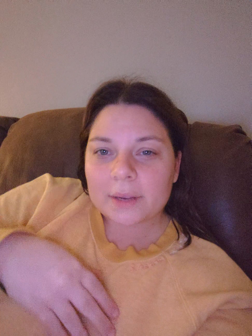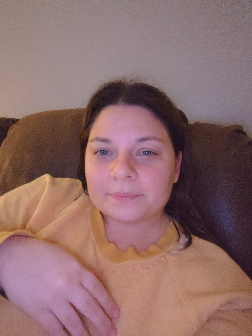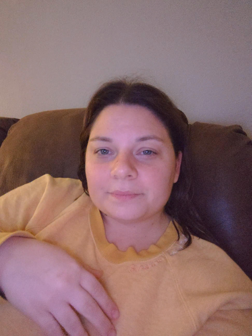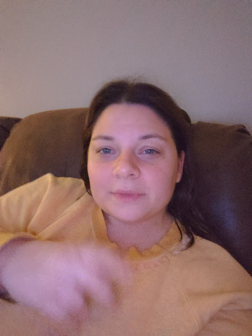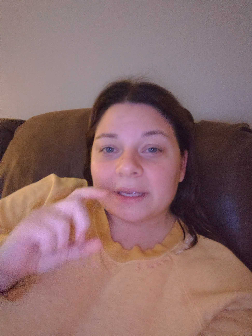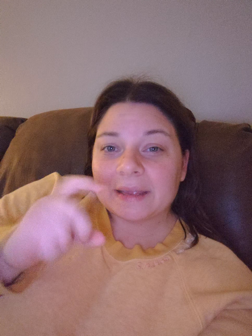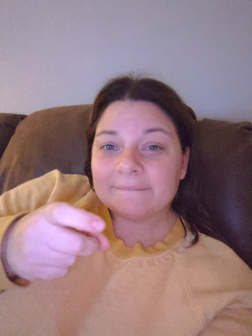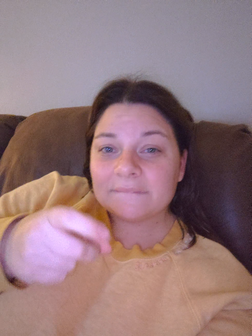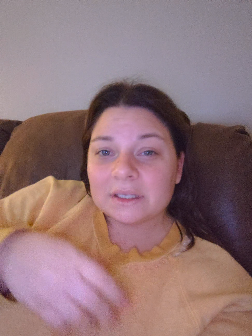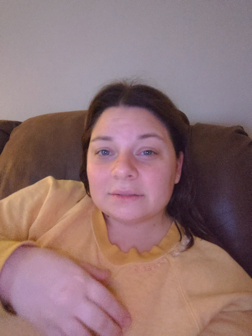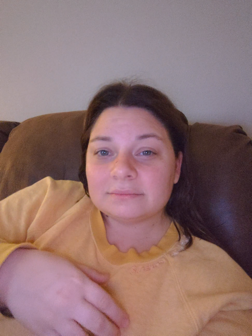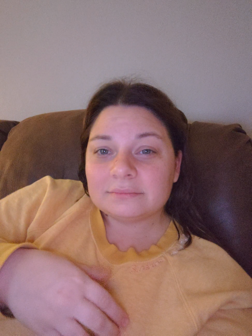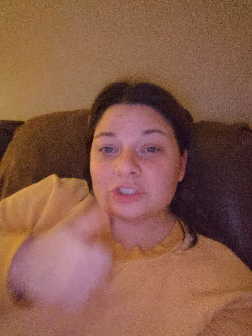gift